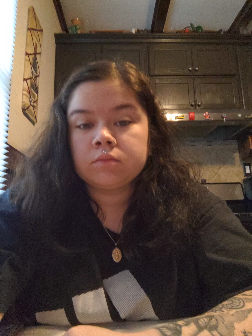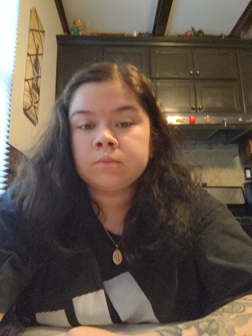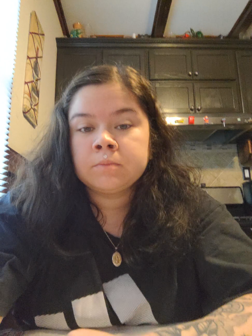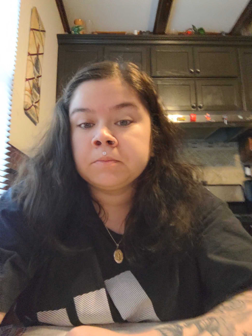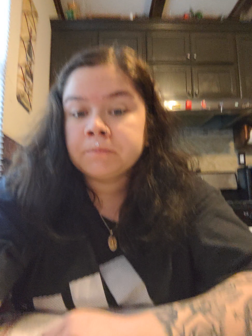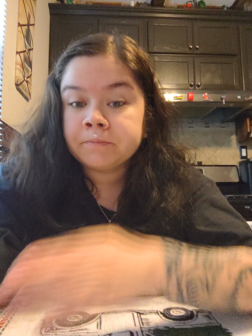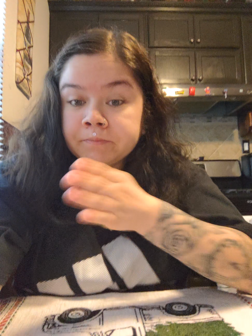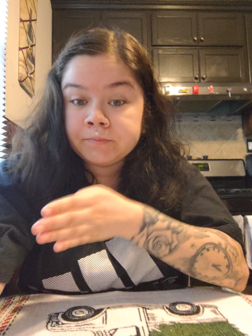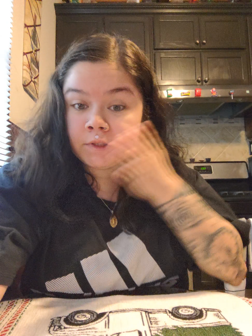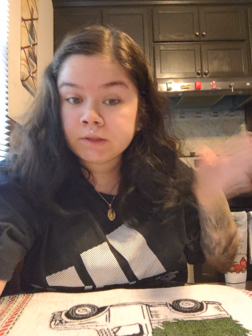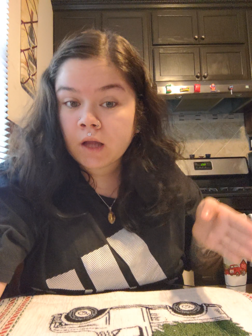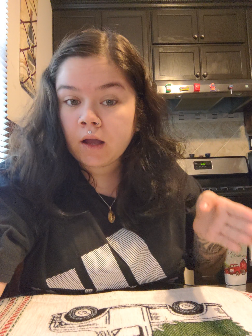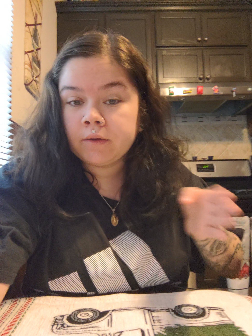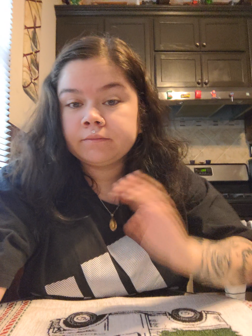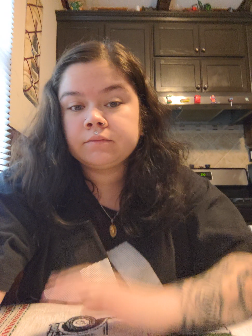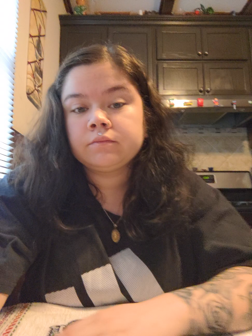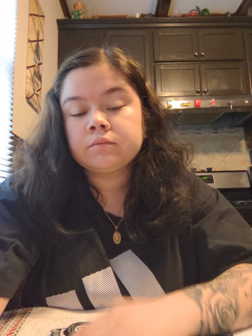beside